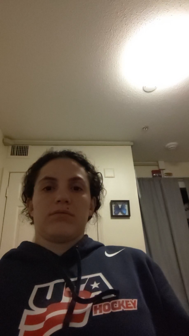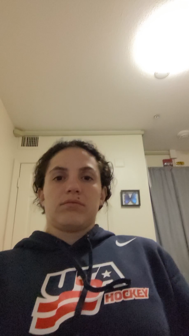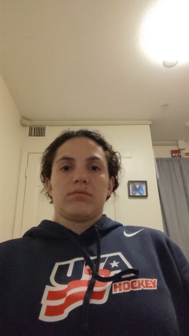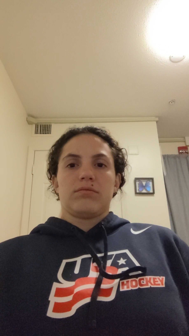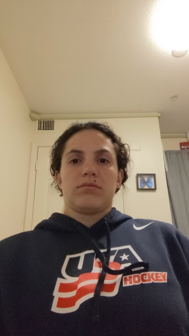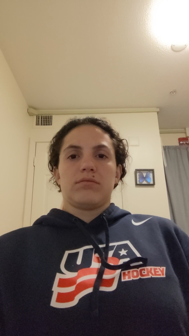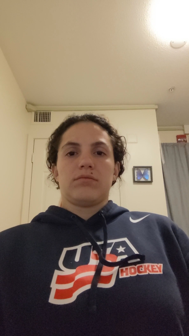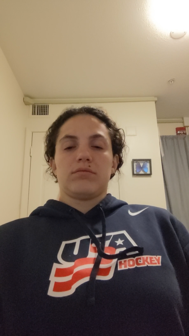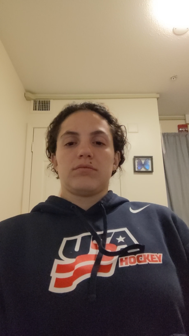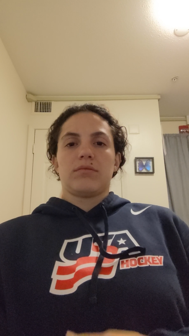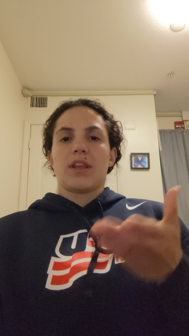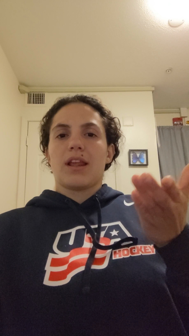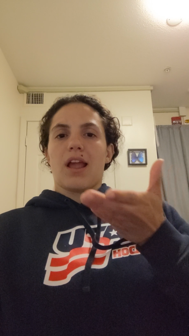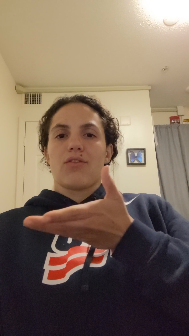carry